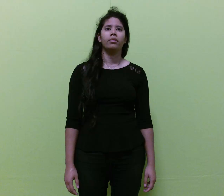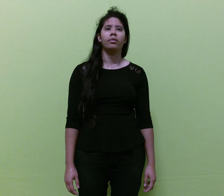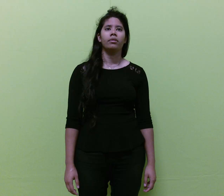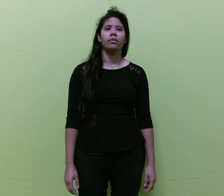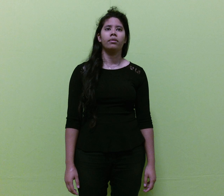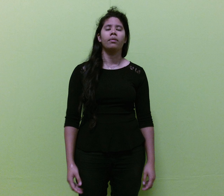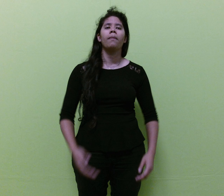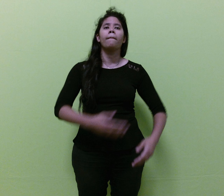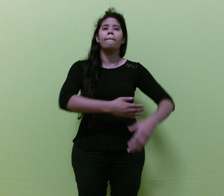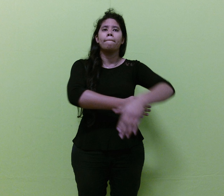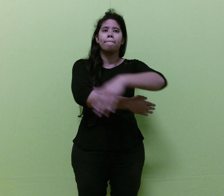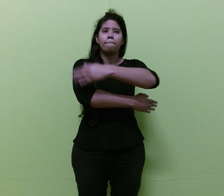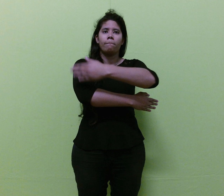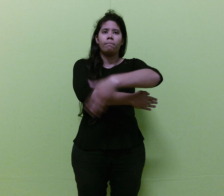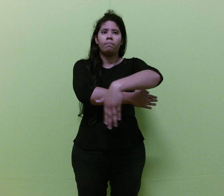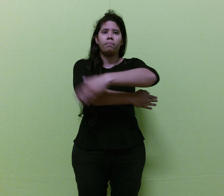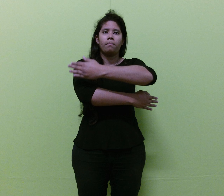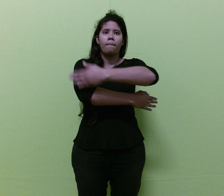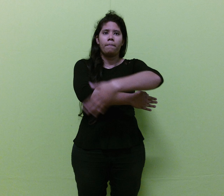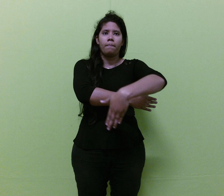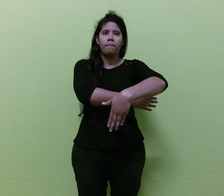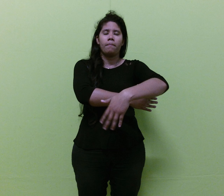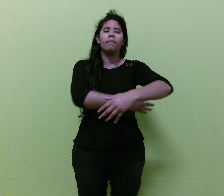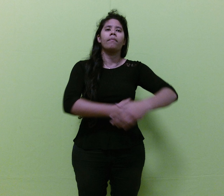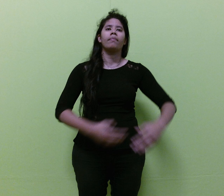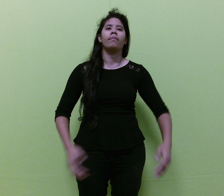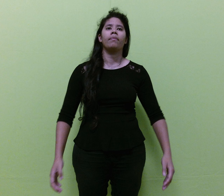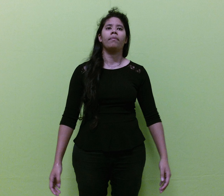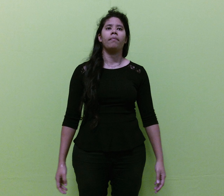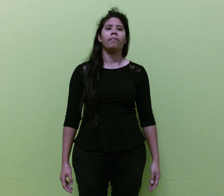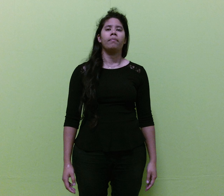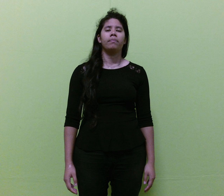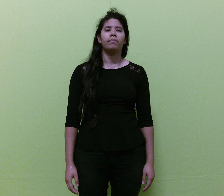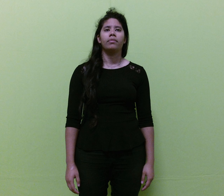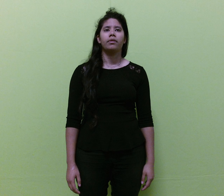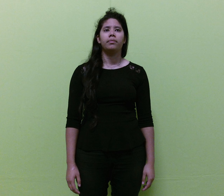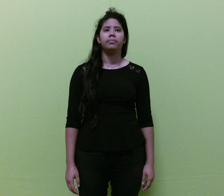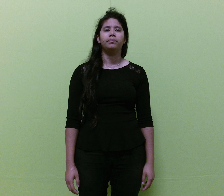esquina